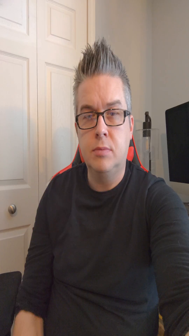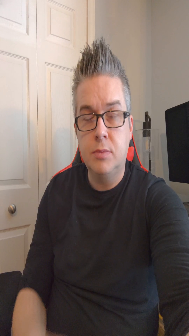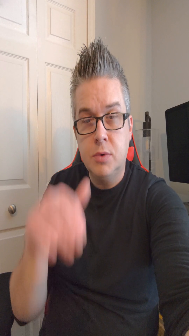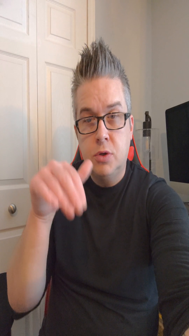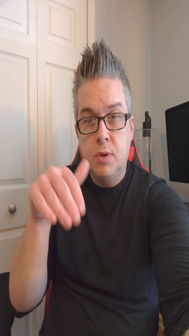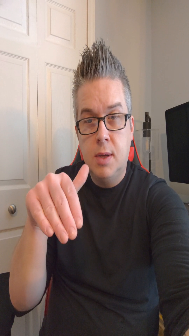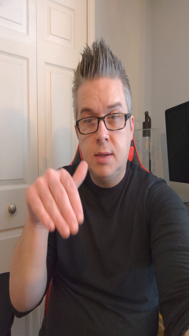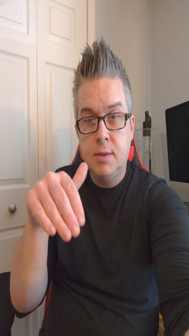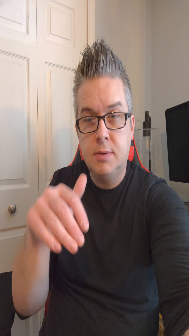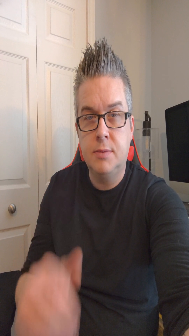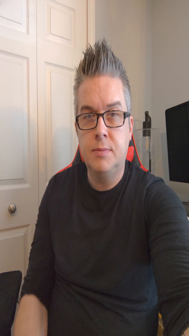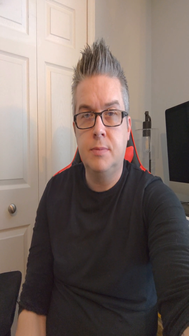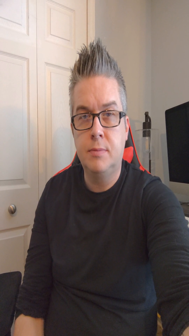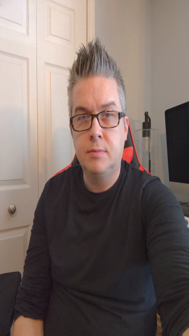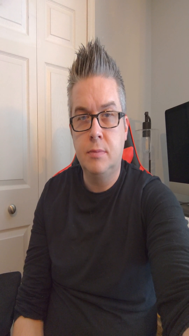night